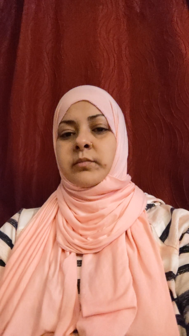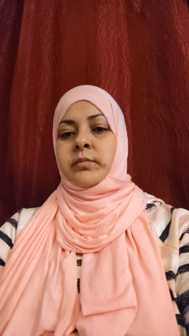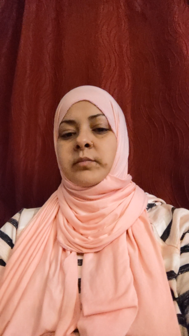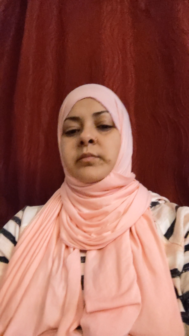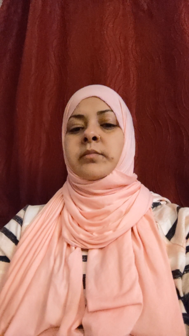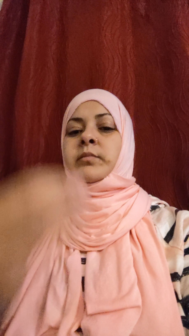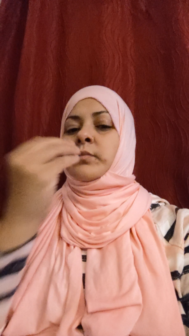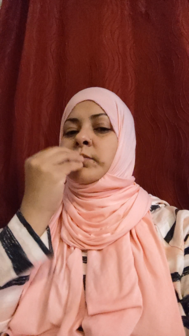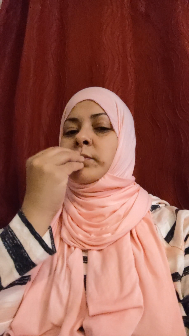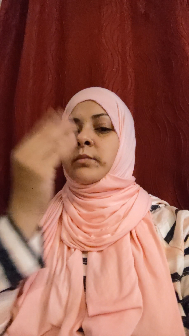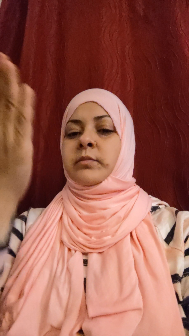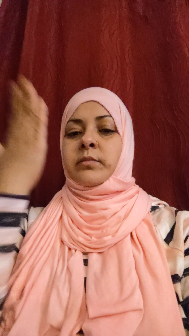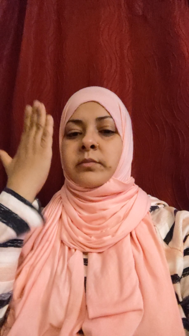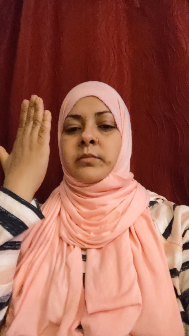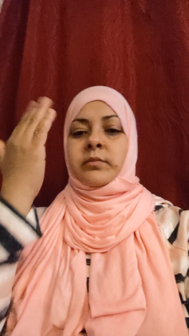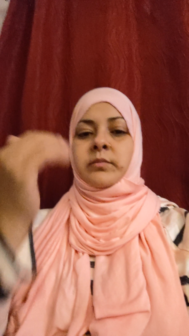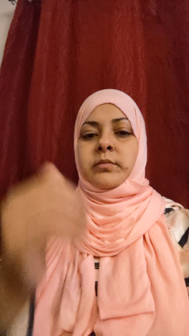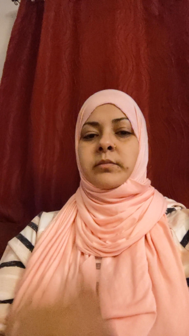breakfast